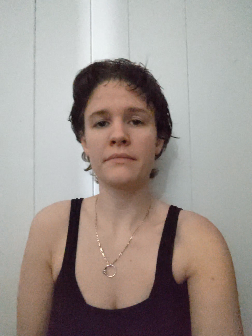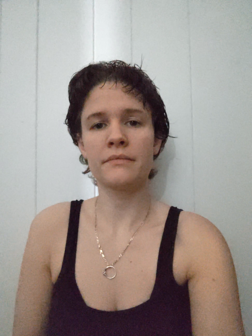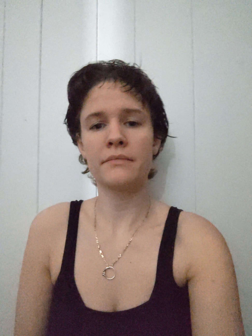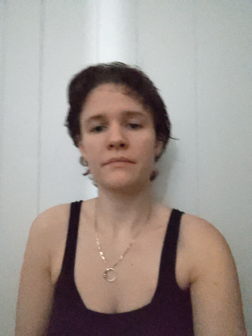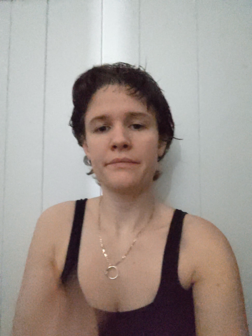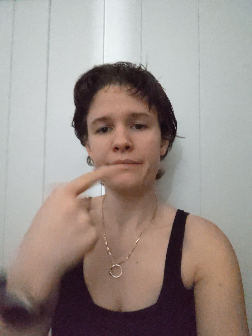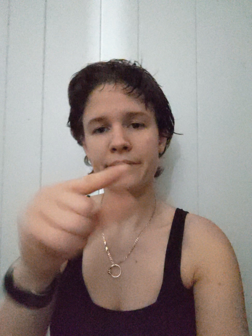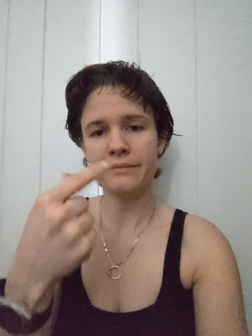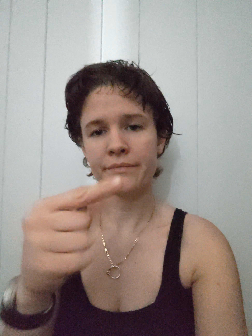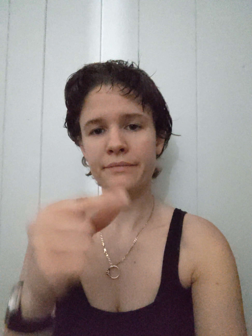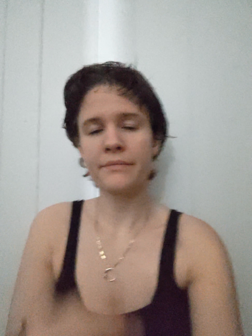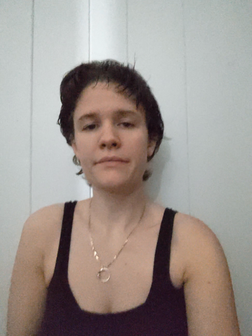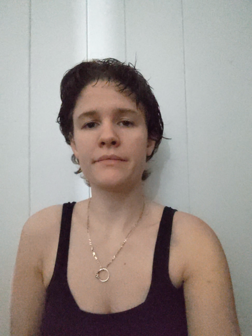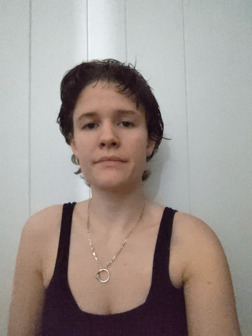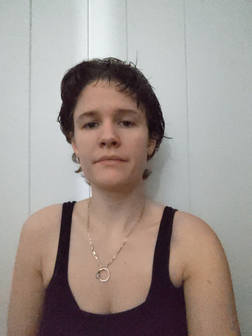green